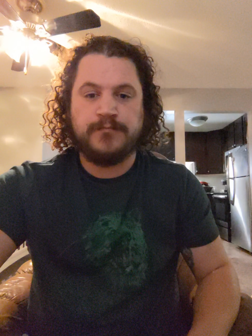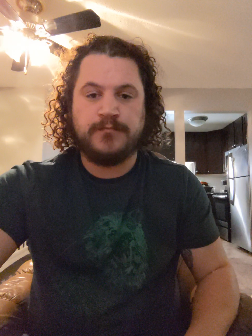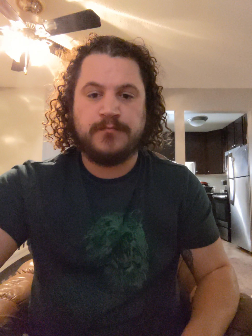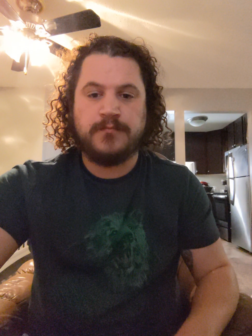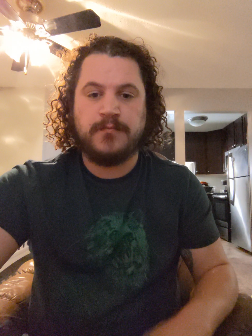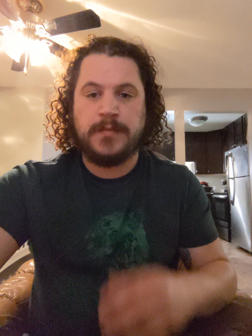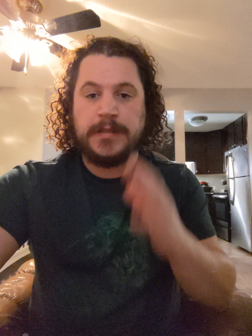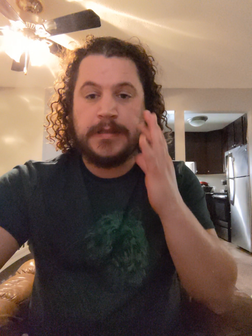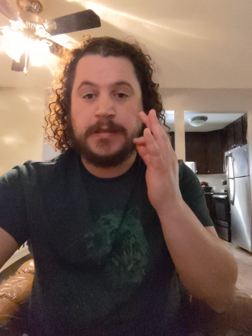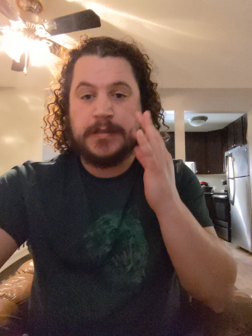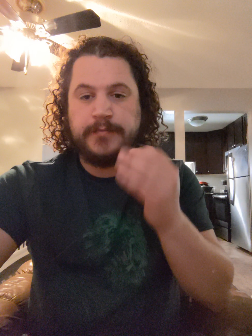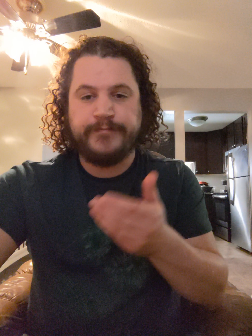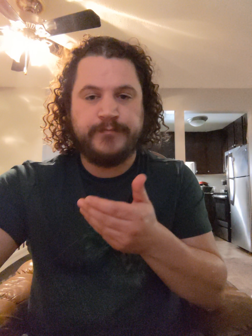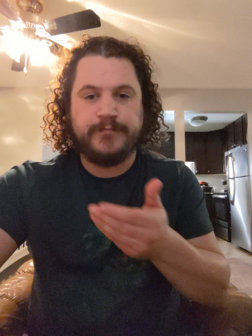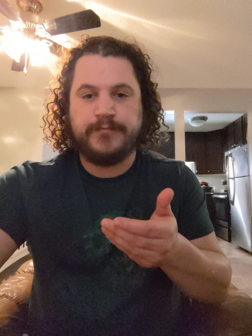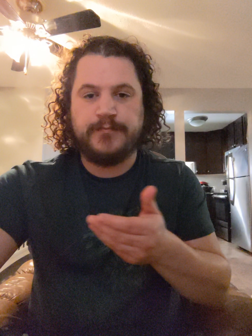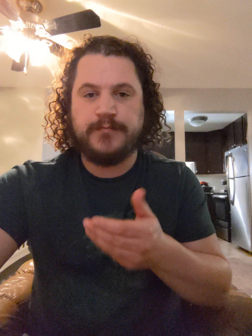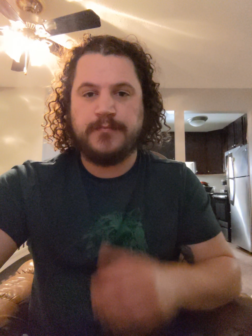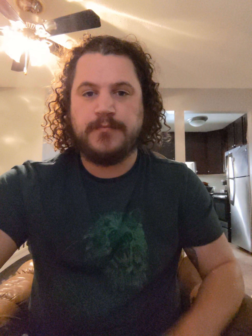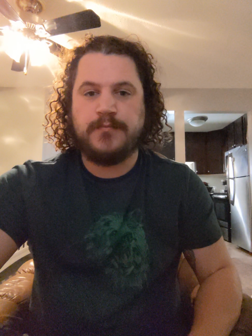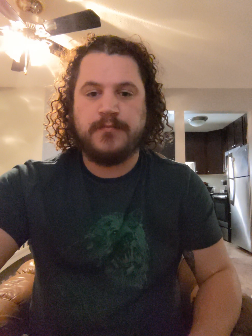kitty